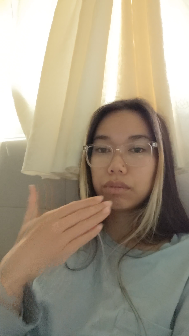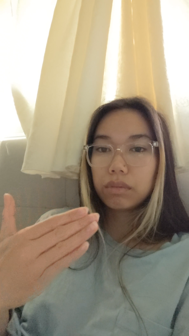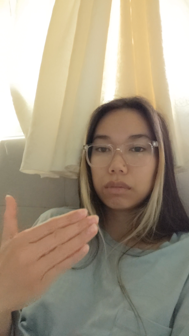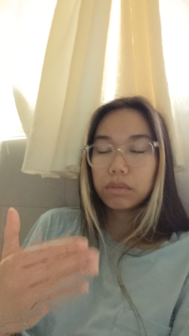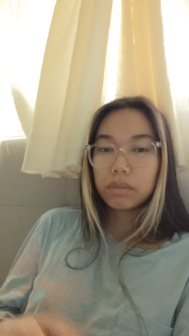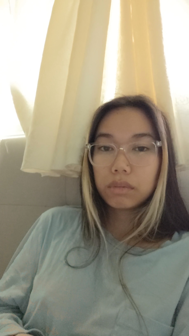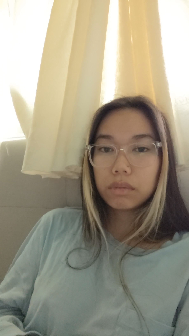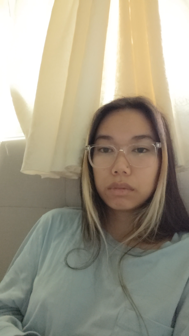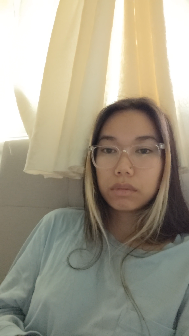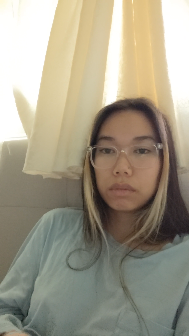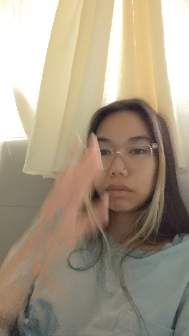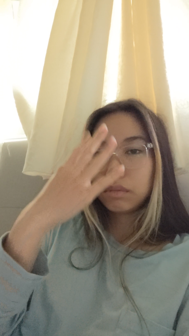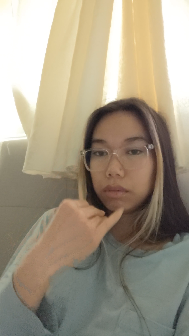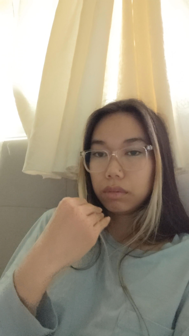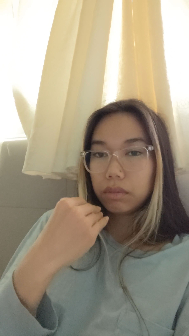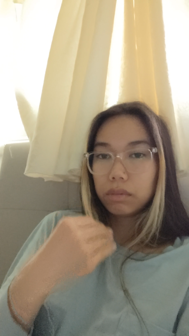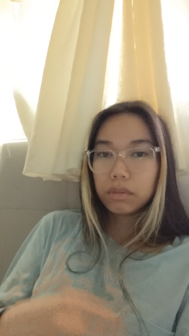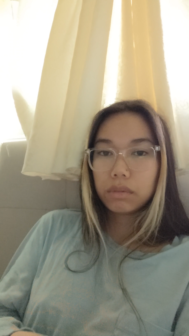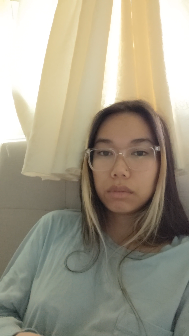asleep